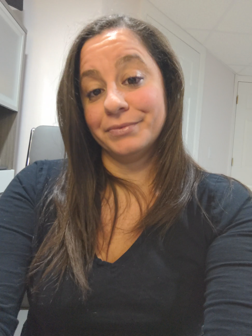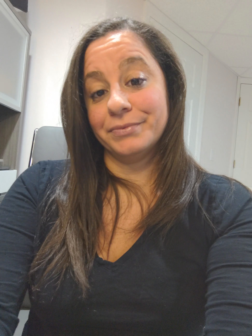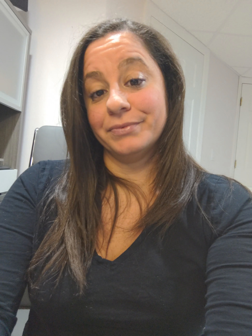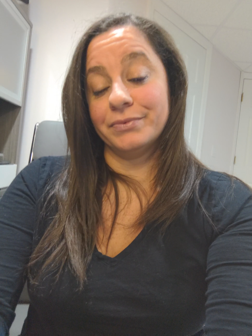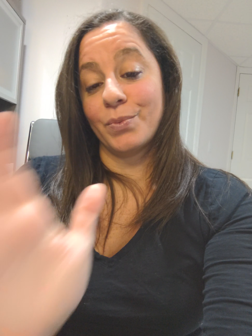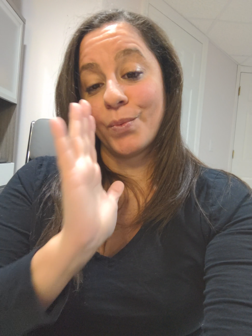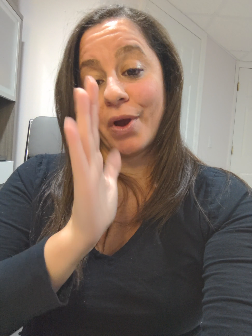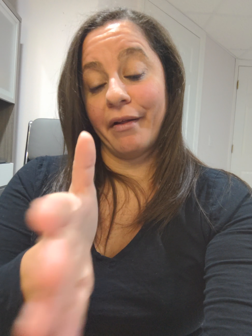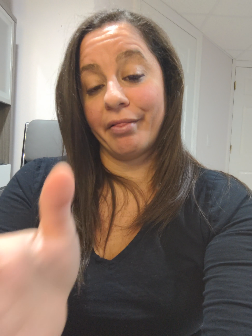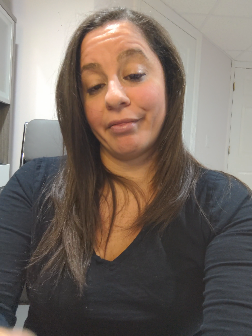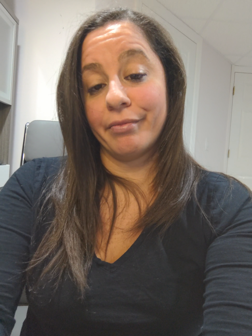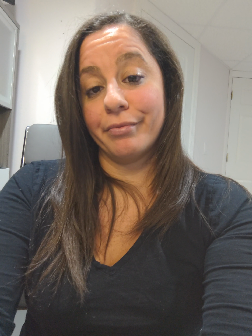will